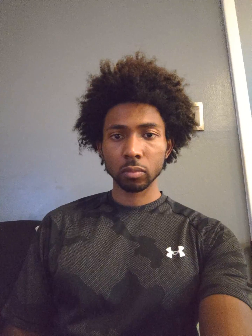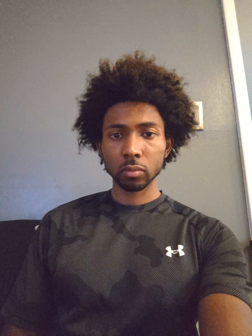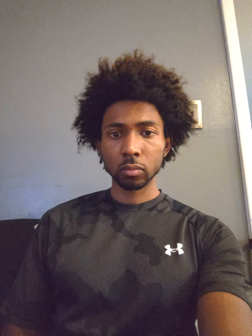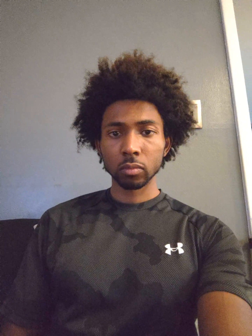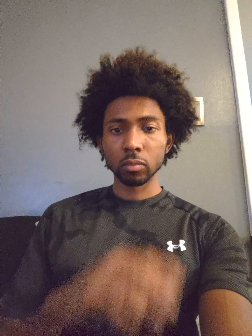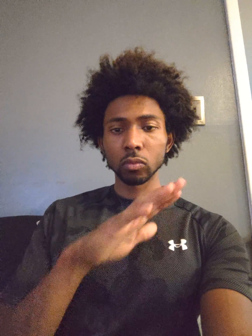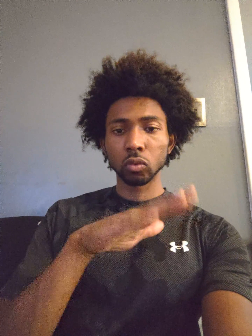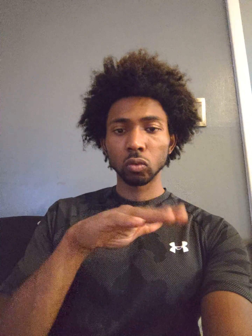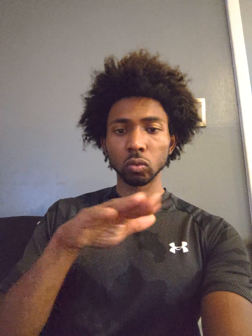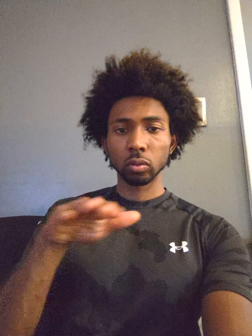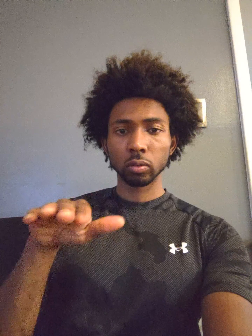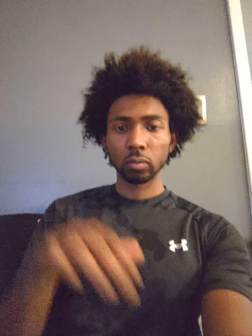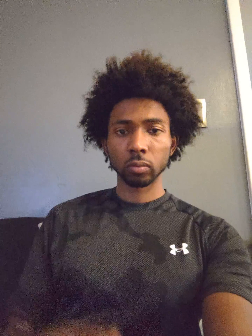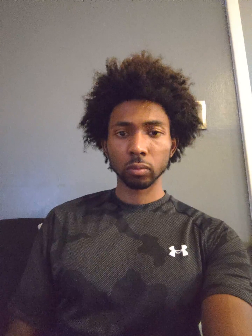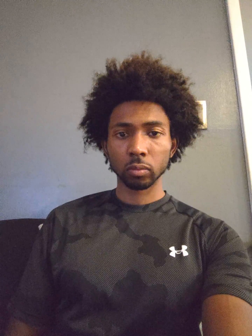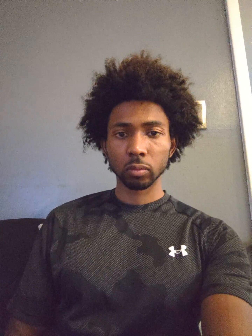children